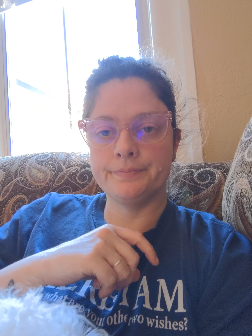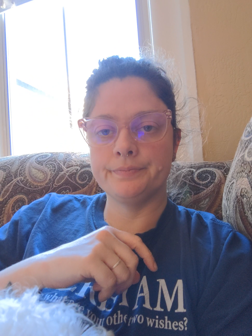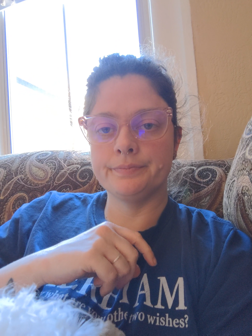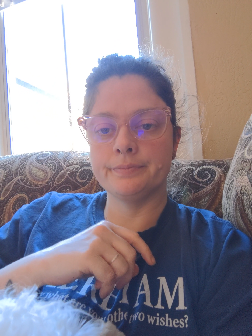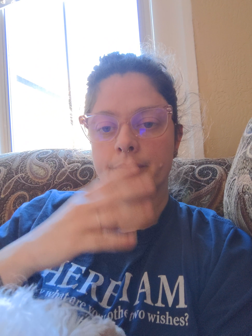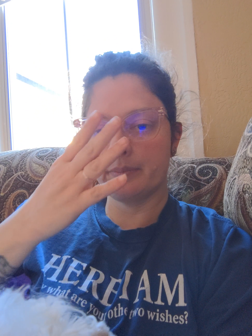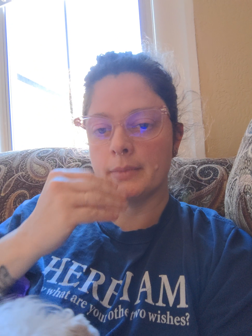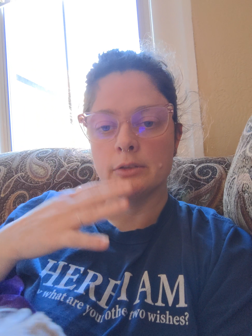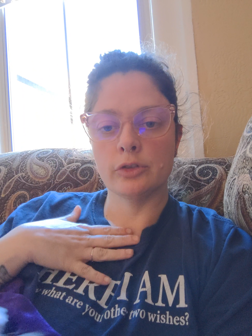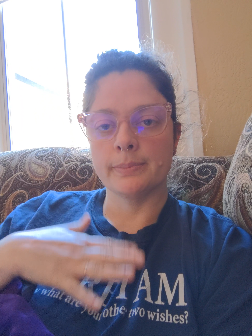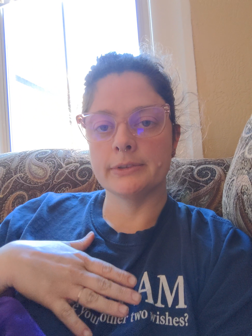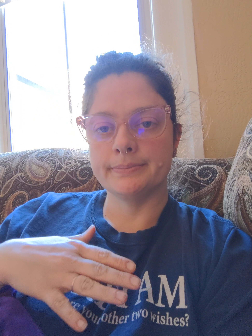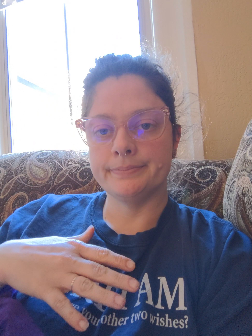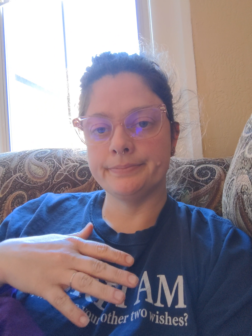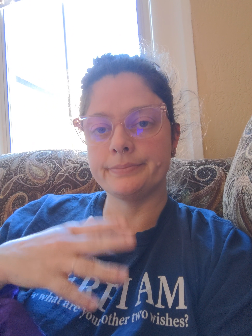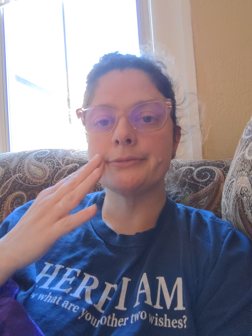pajamas